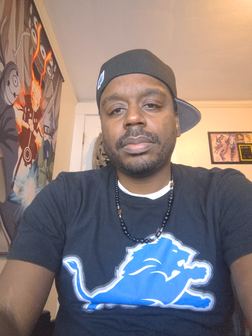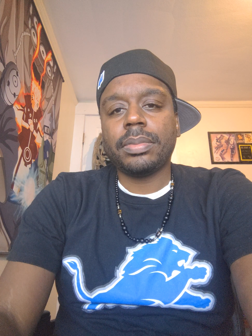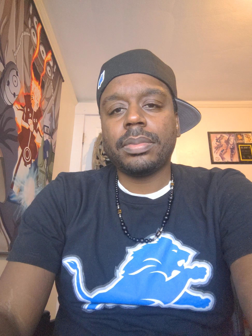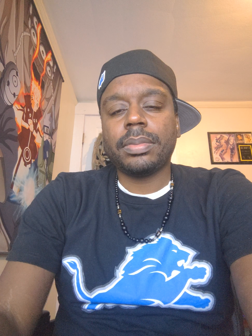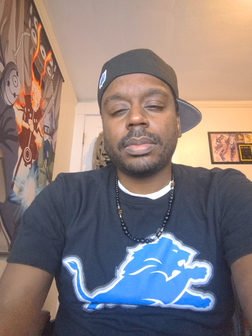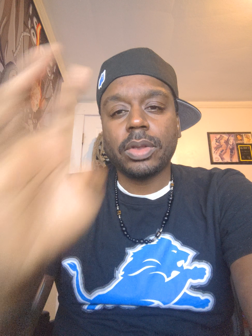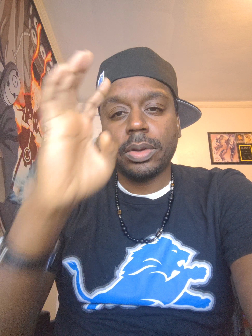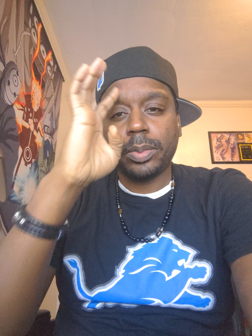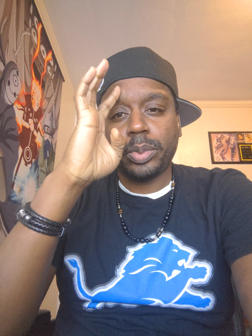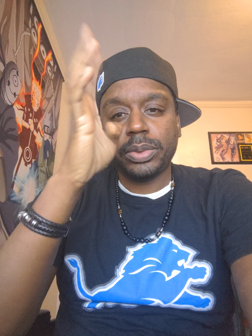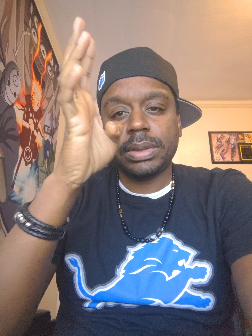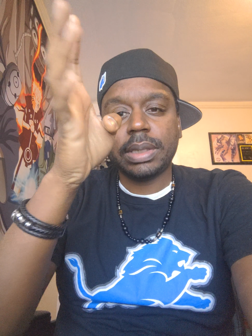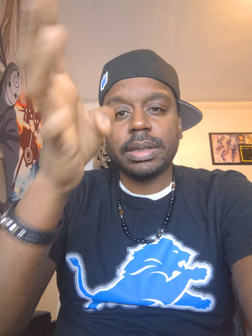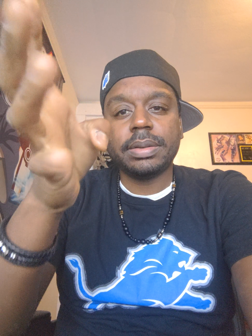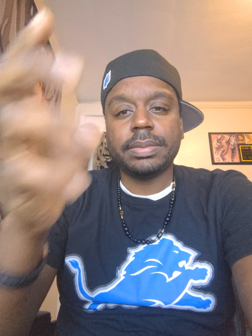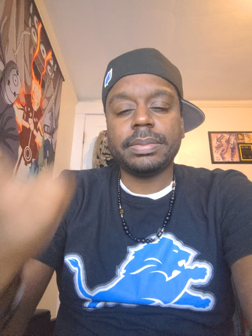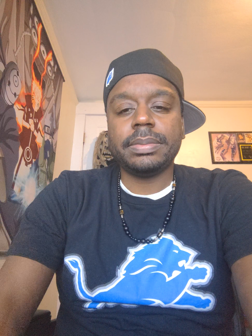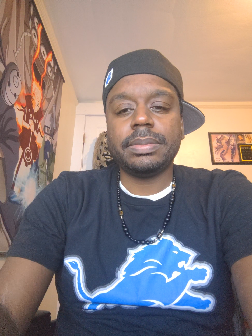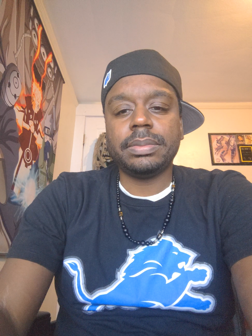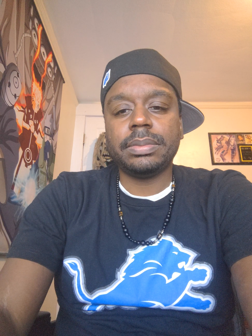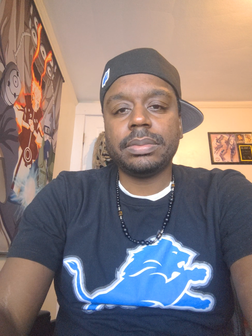pretend